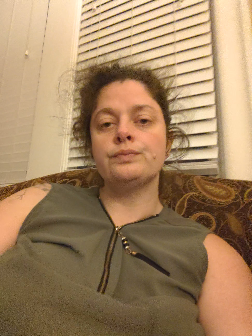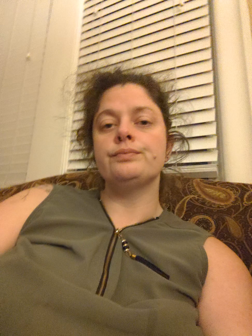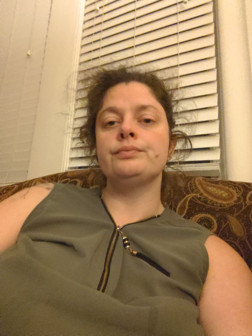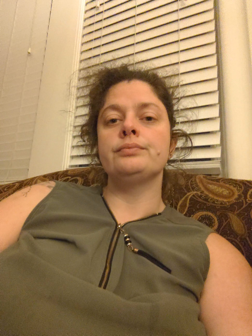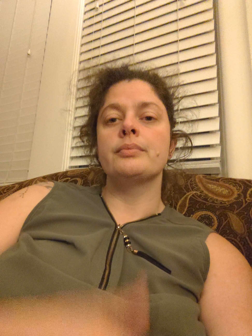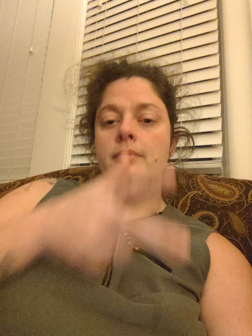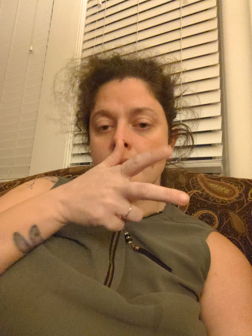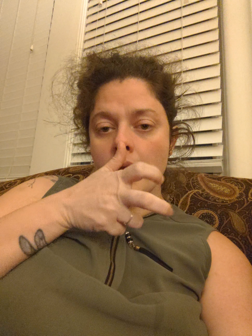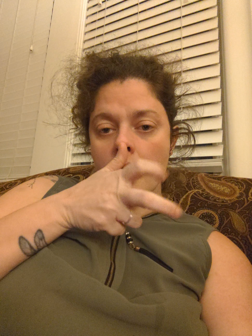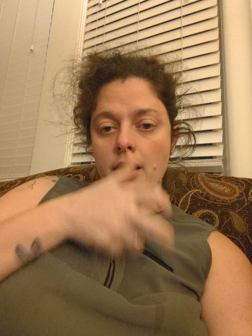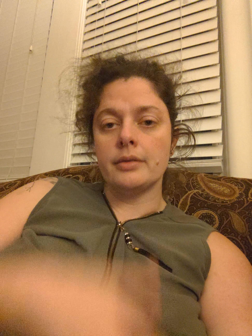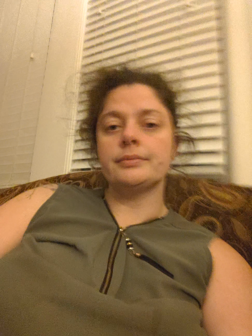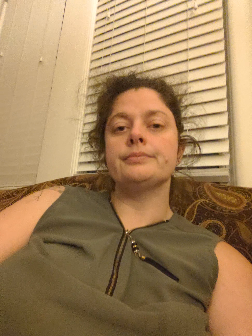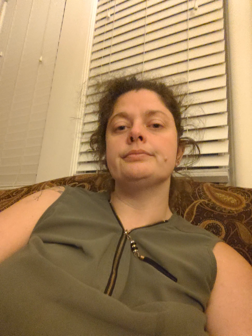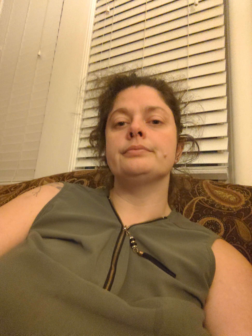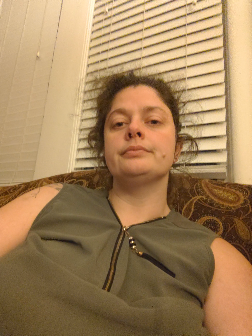bug